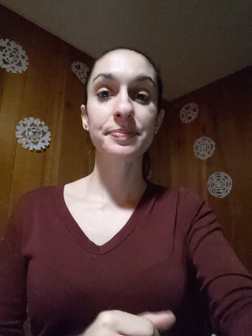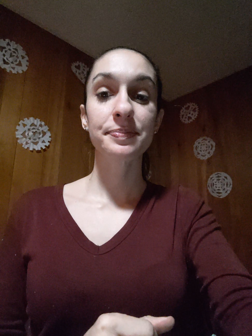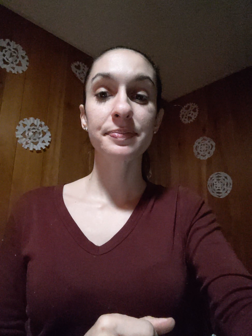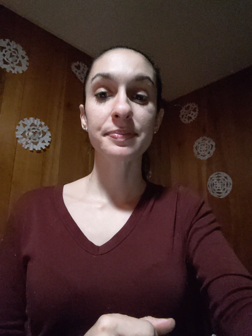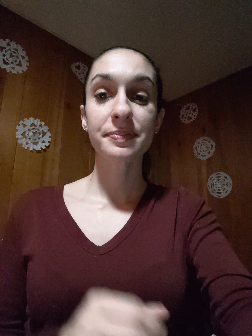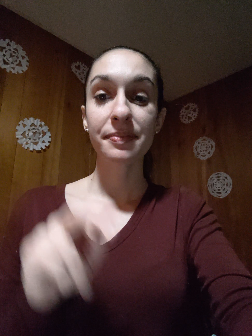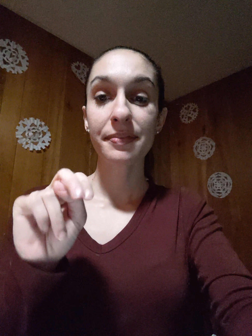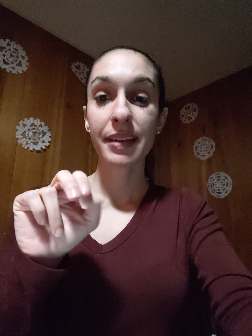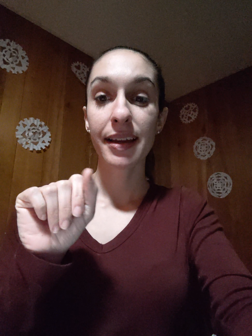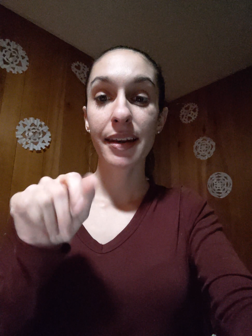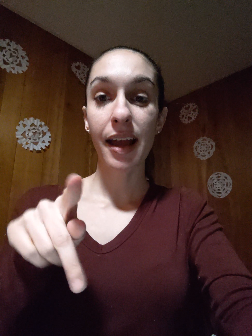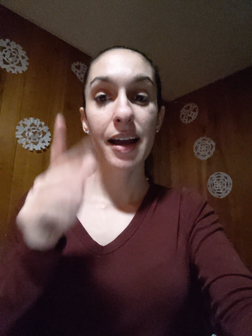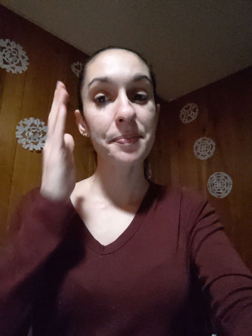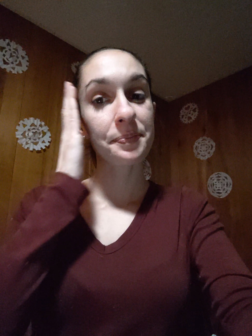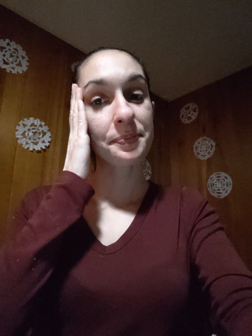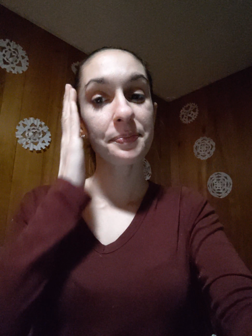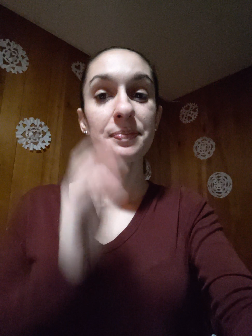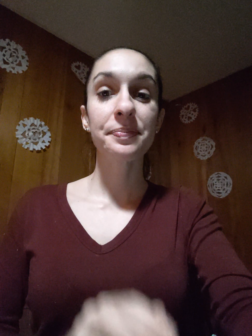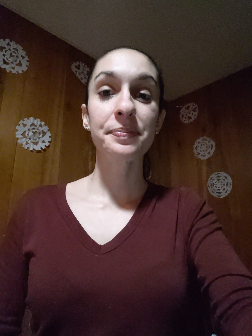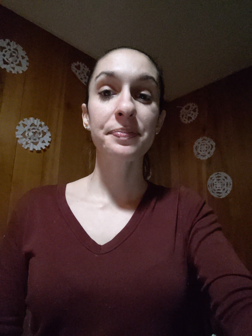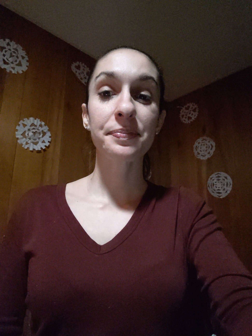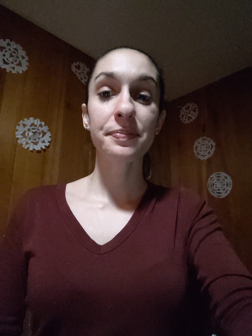nap